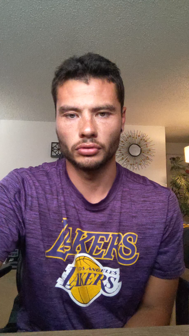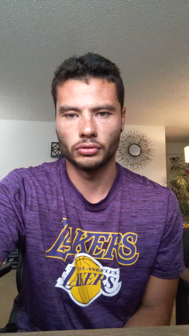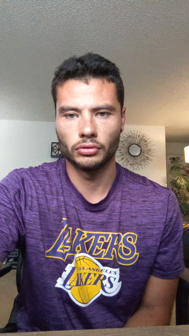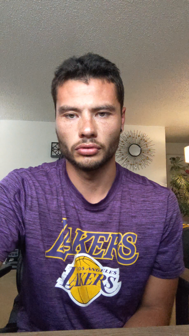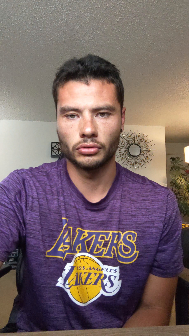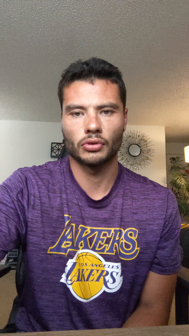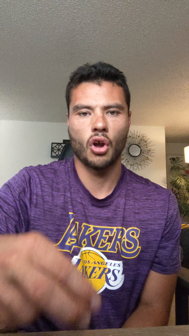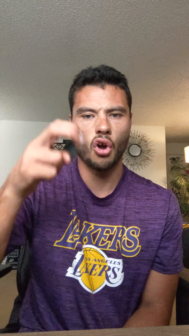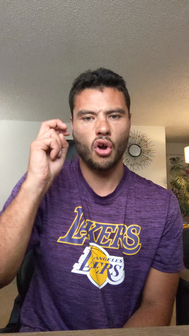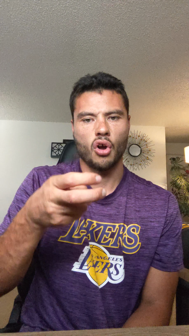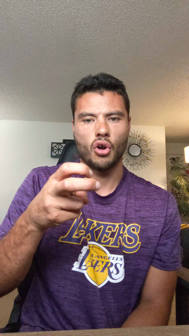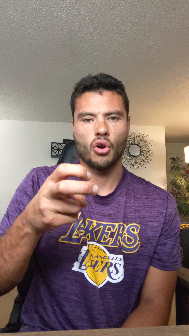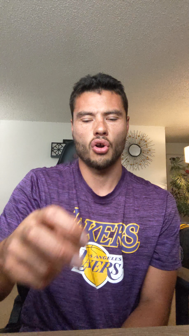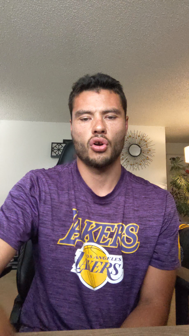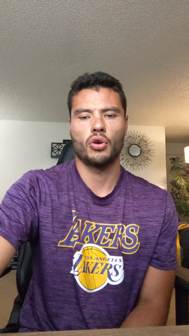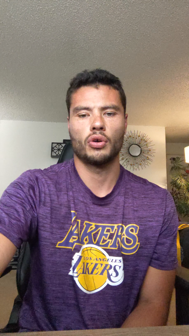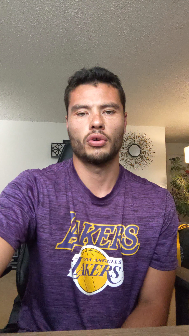hard